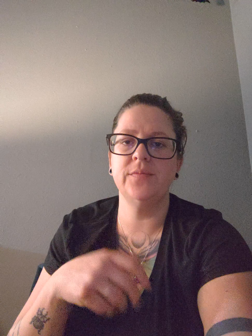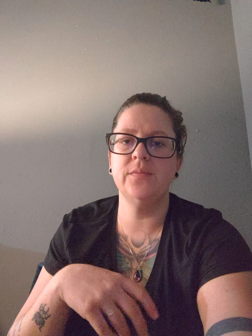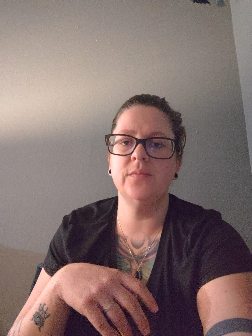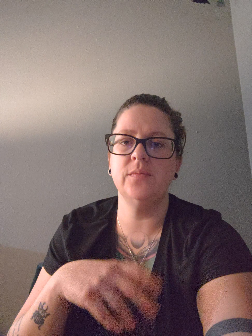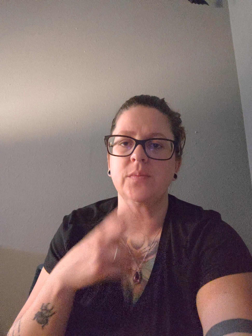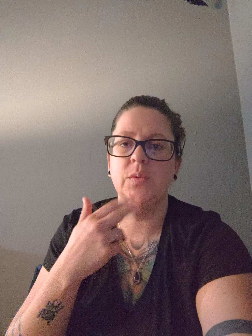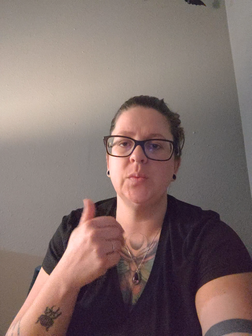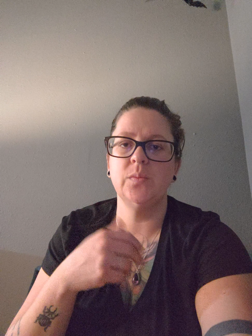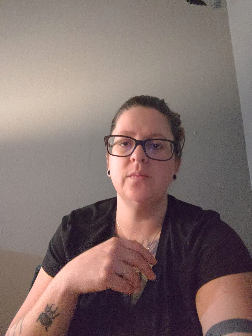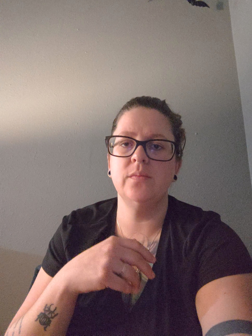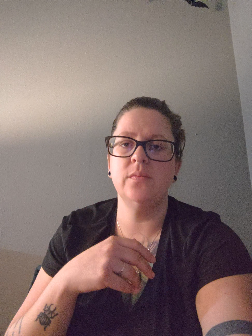cute